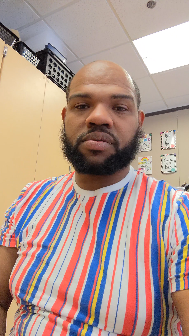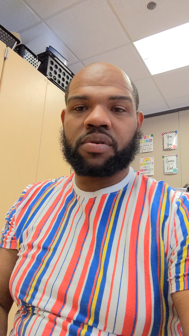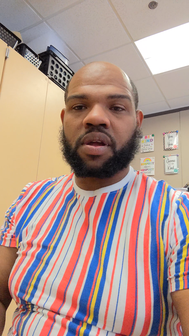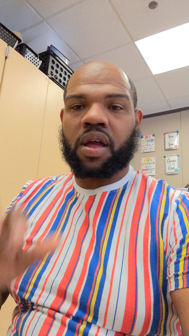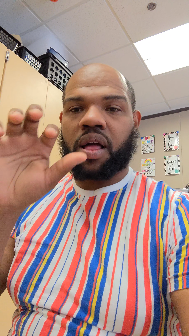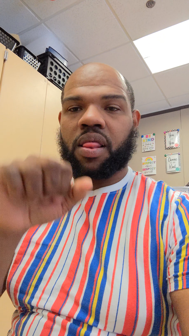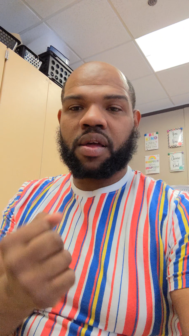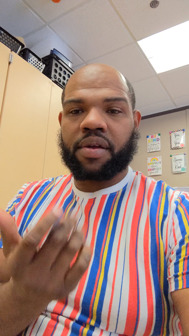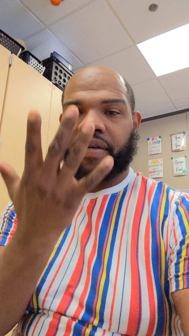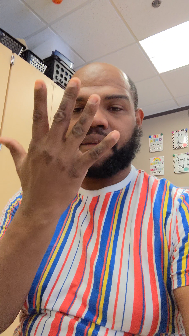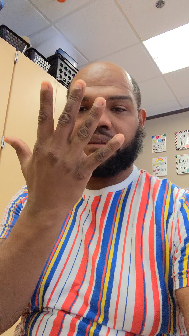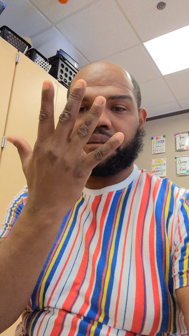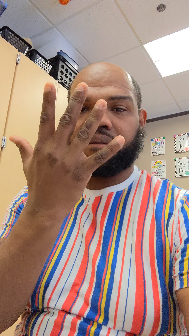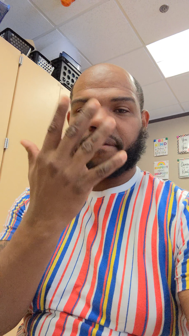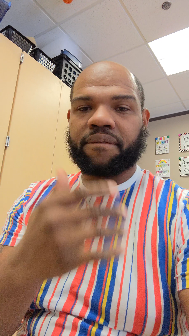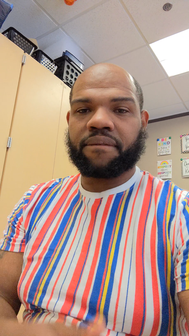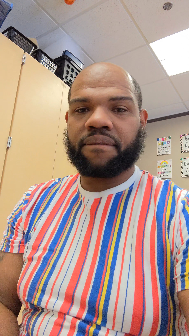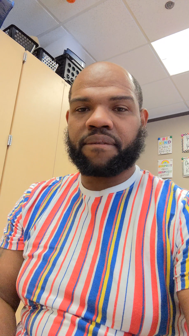gloves